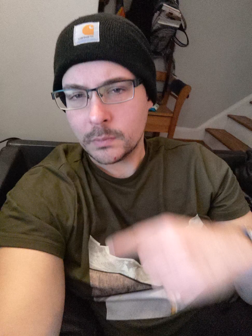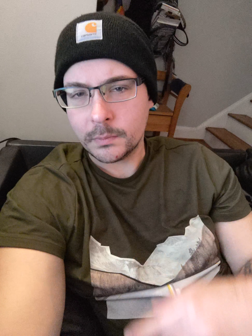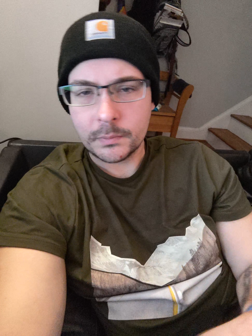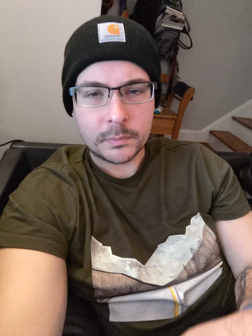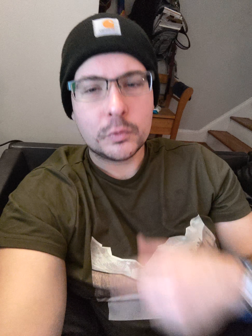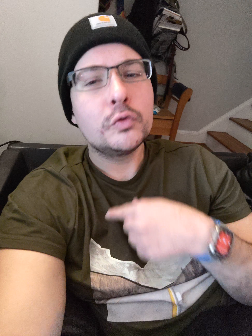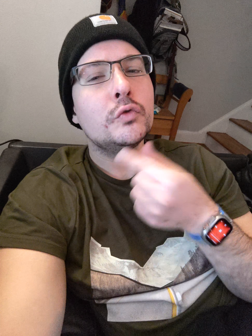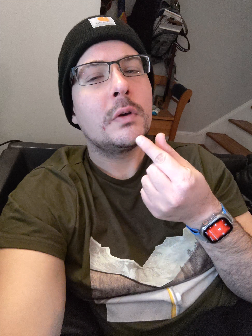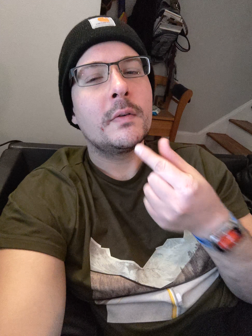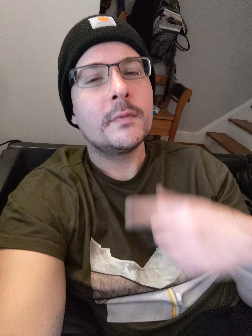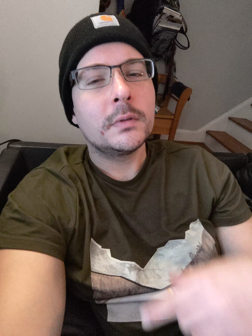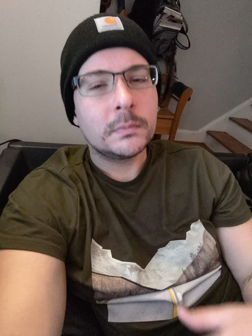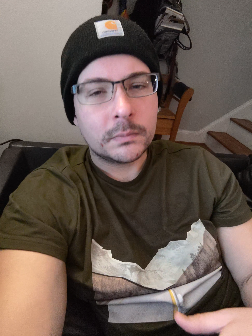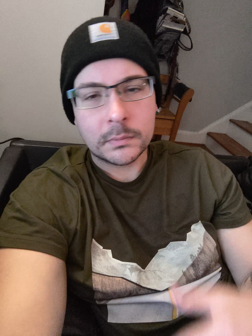giraffe